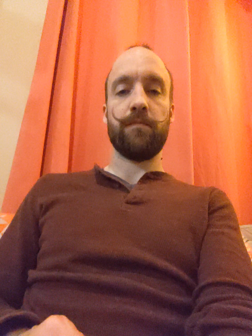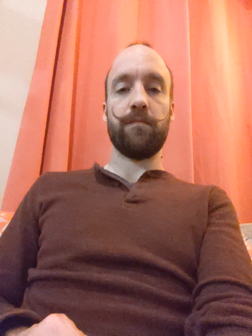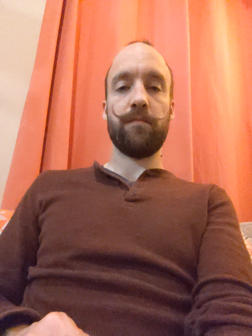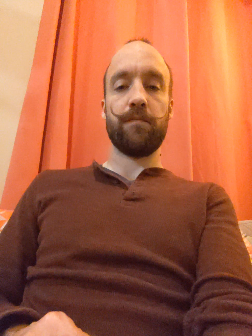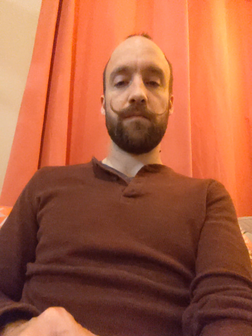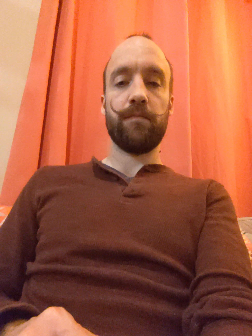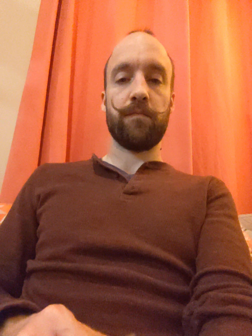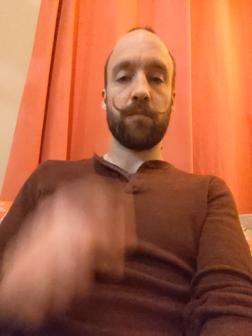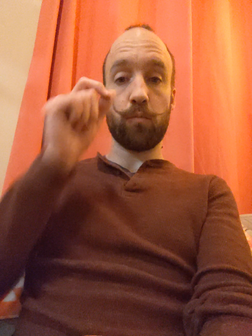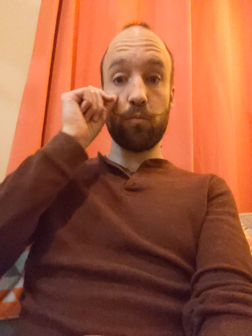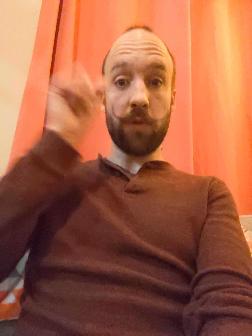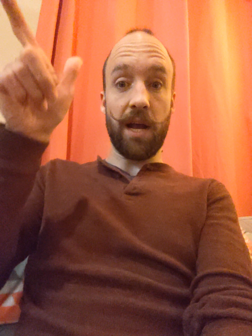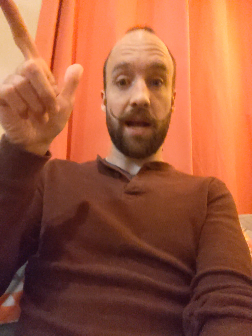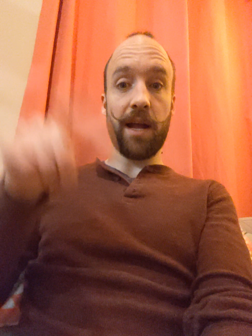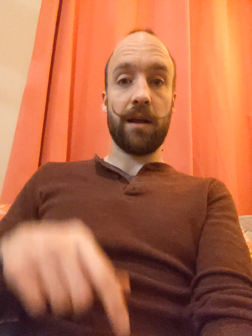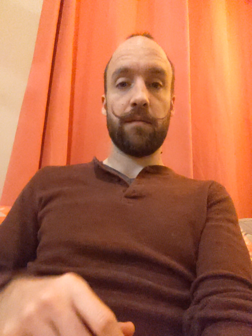wake